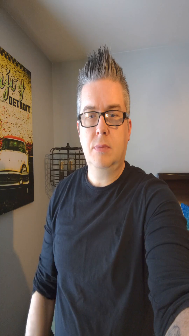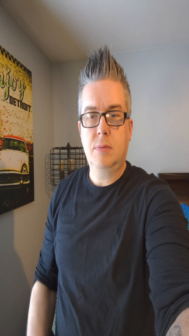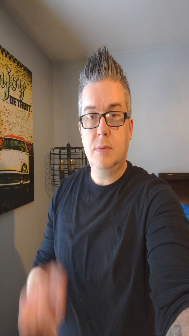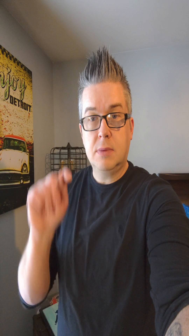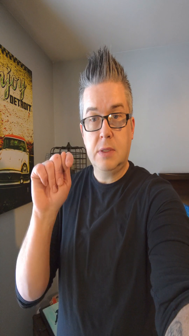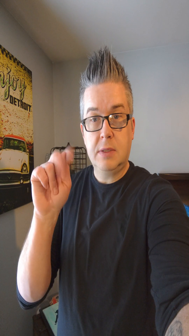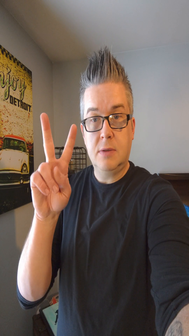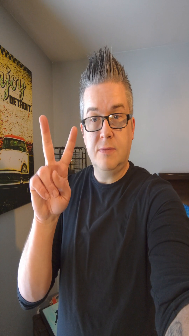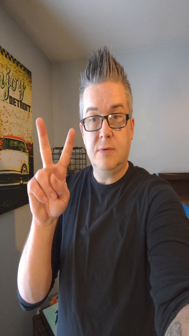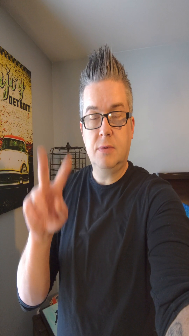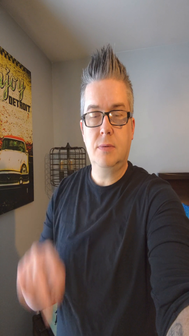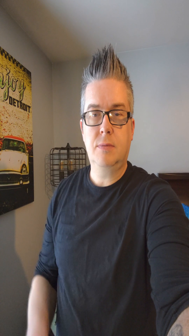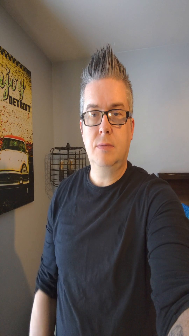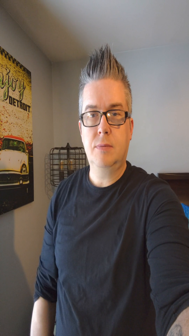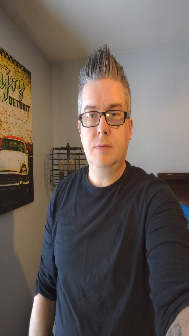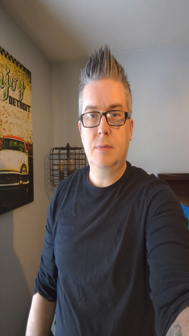TV